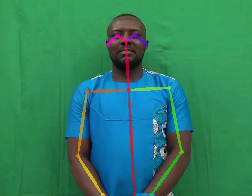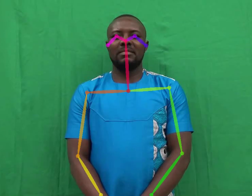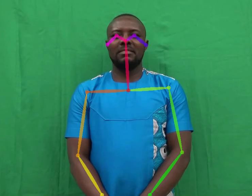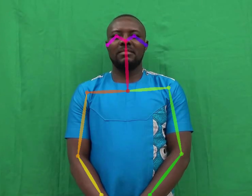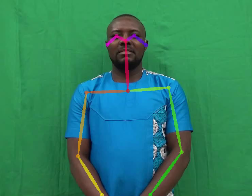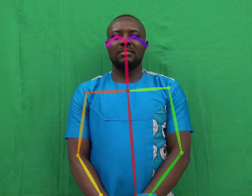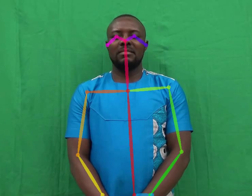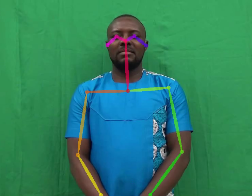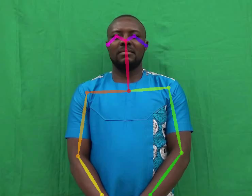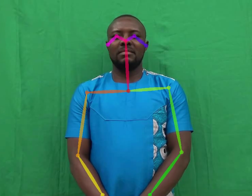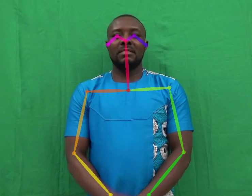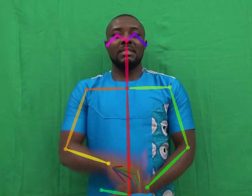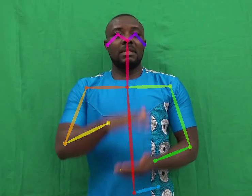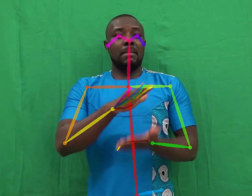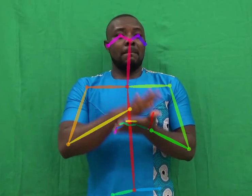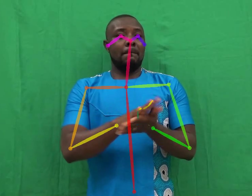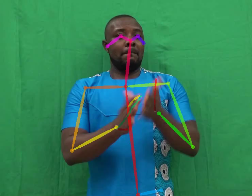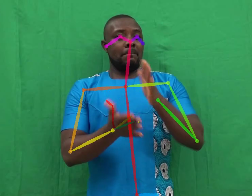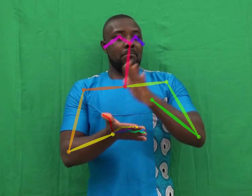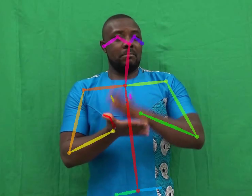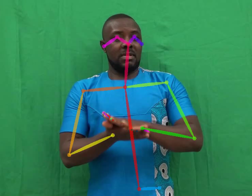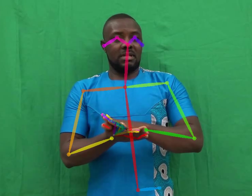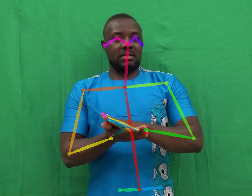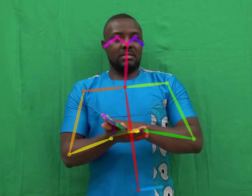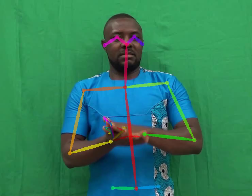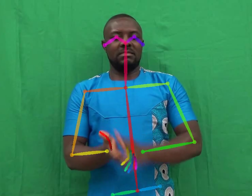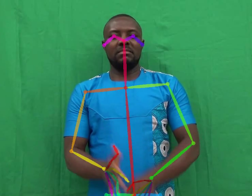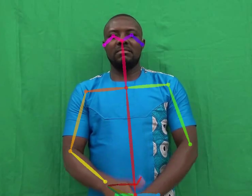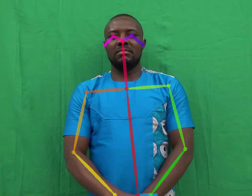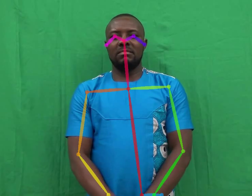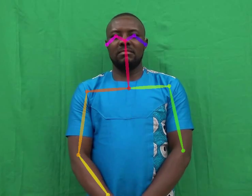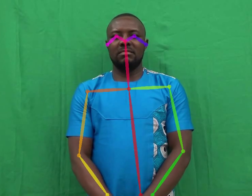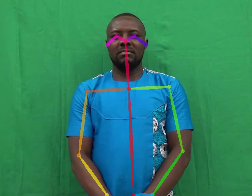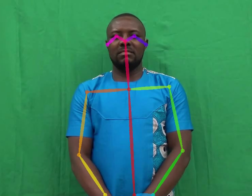become